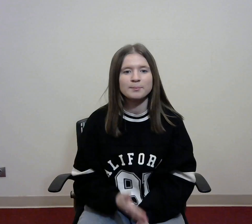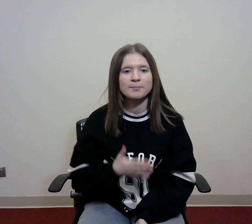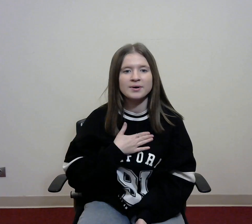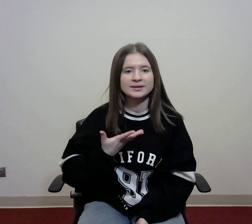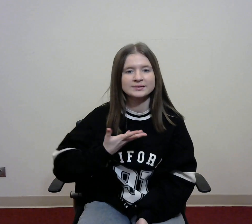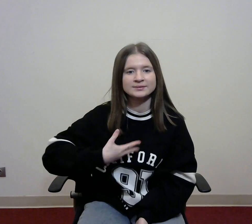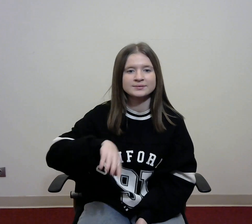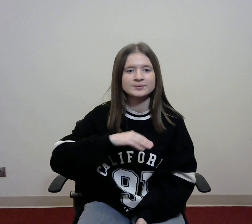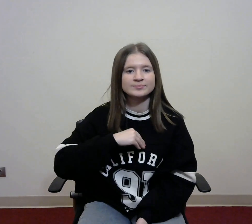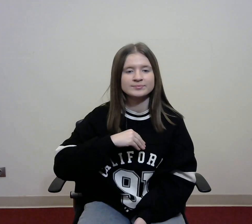biz